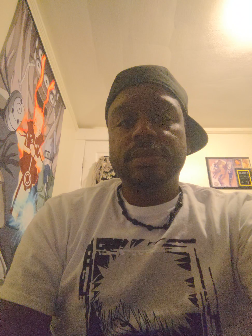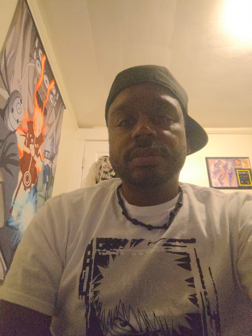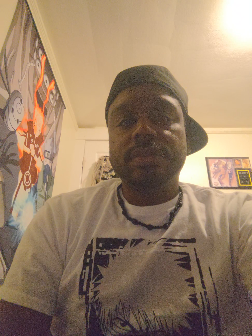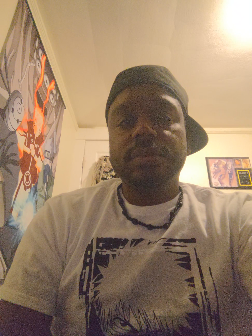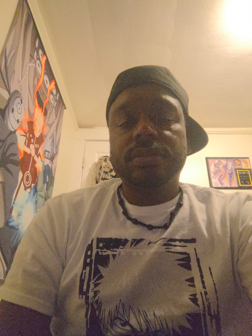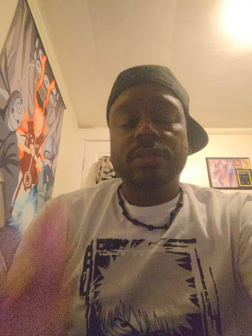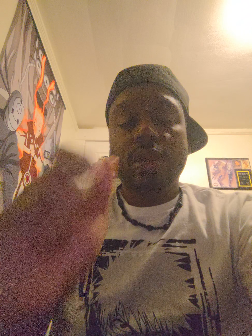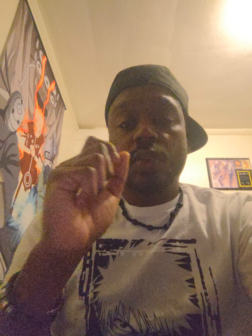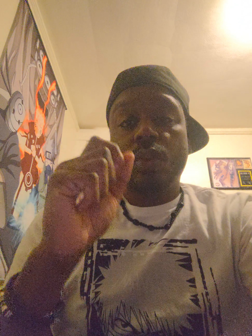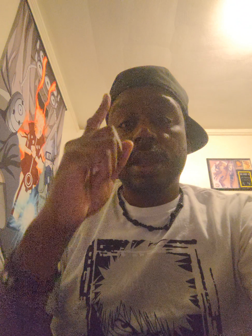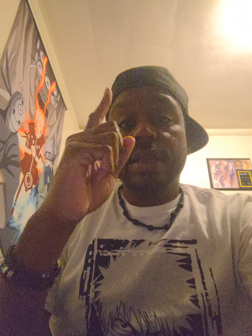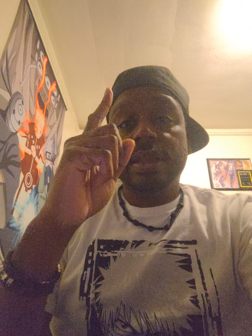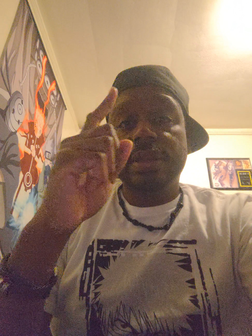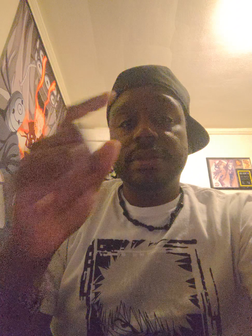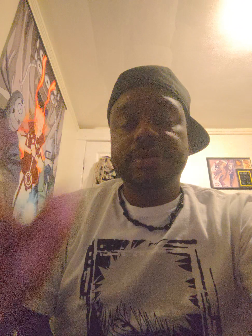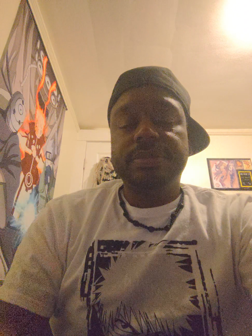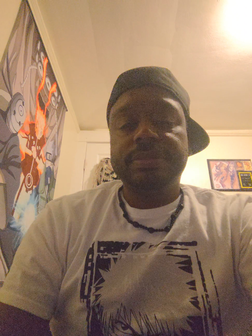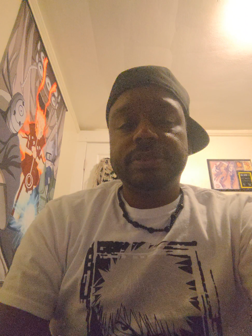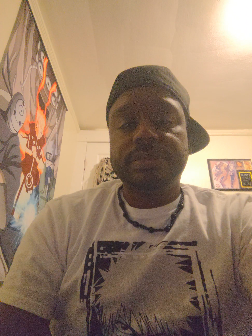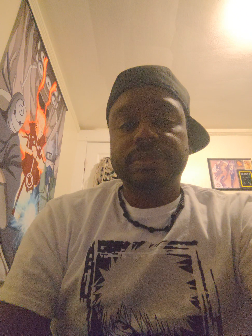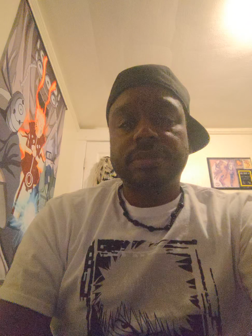wake